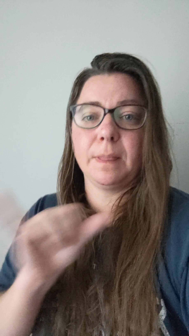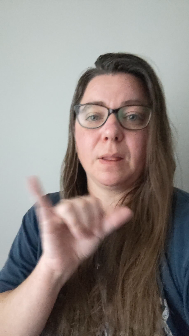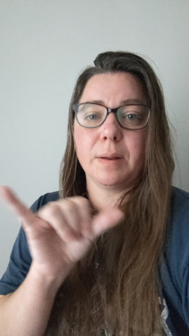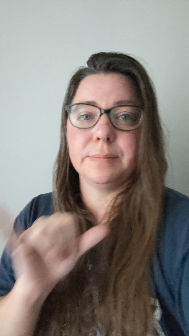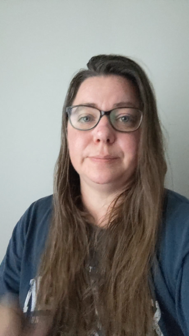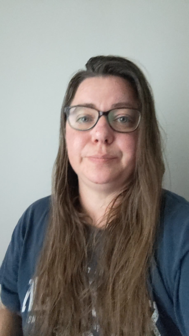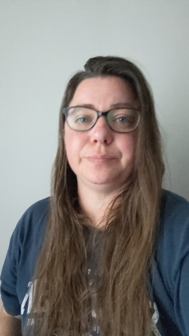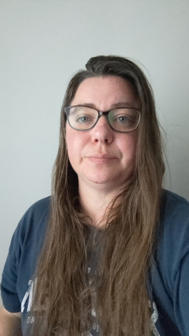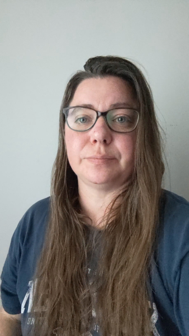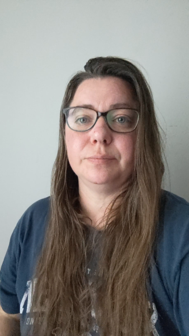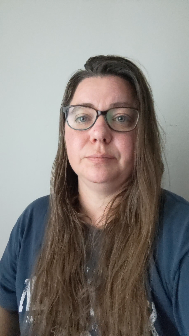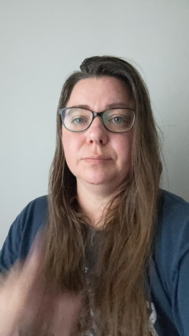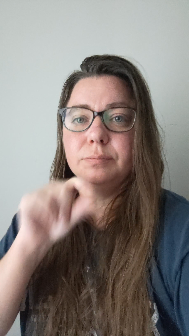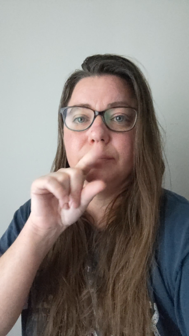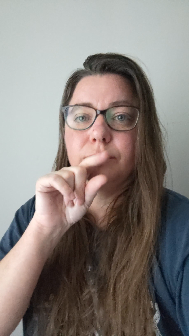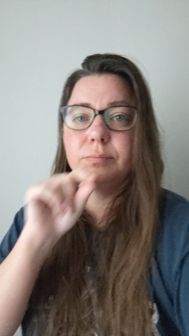chicken